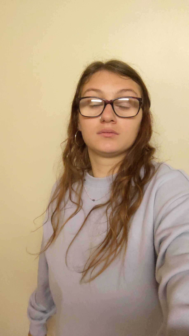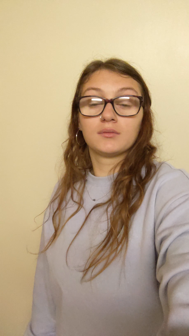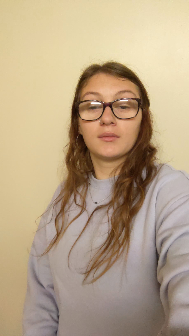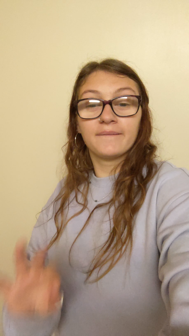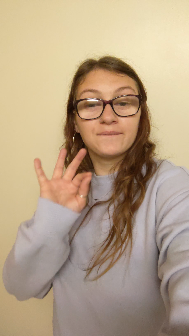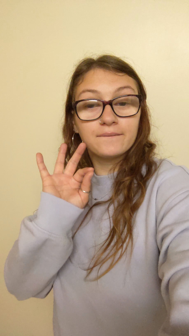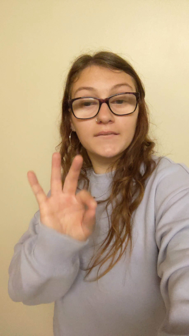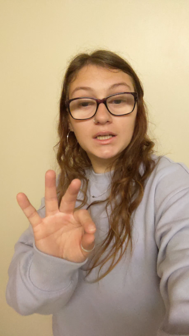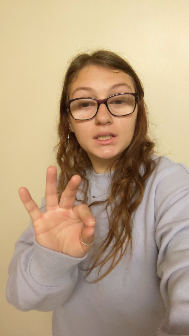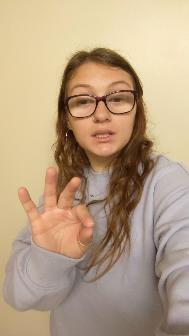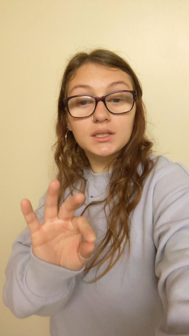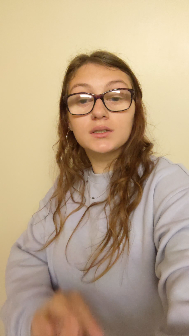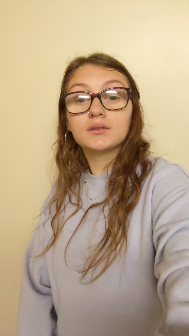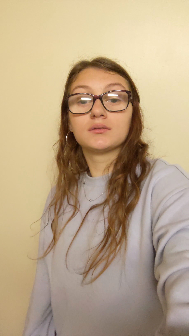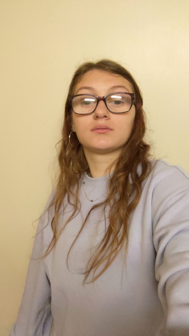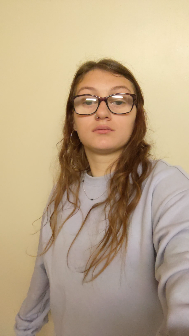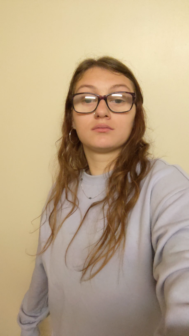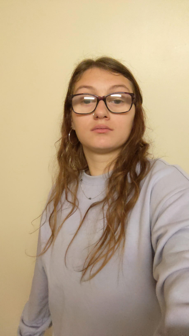fit